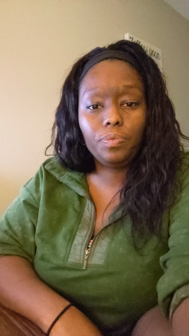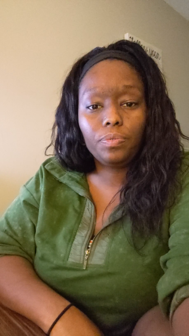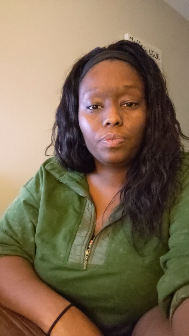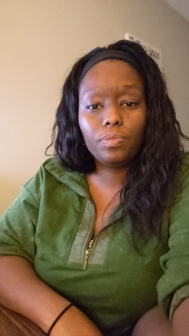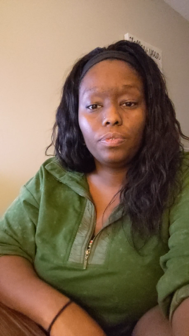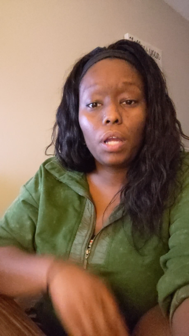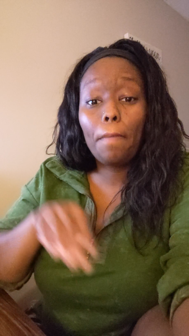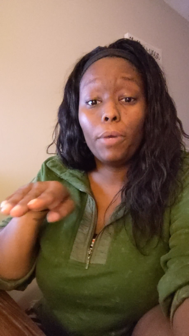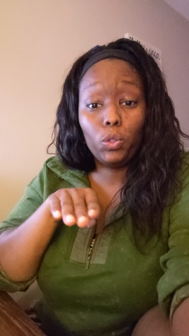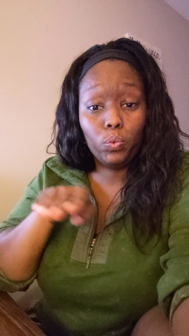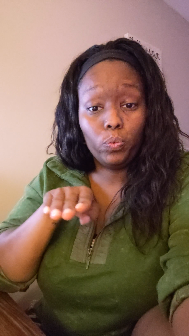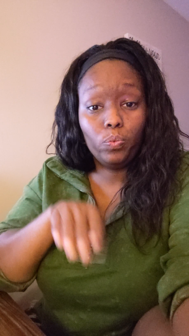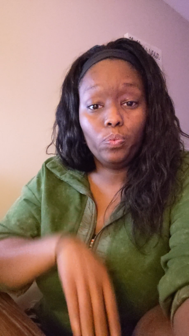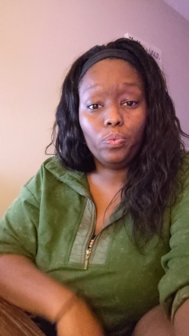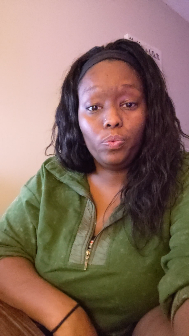boots